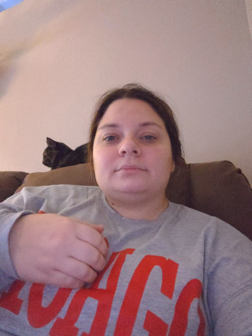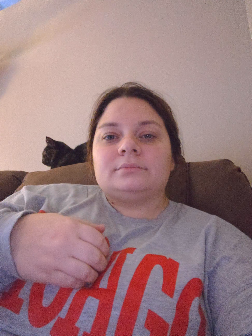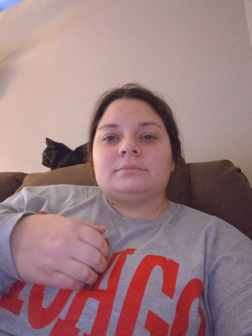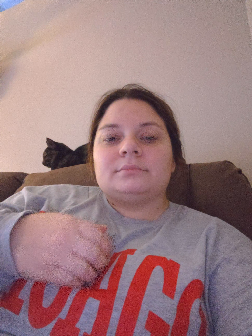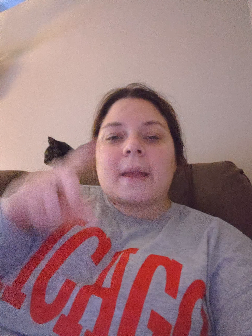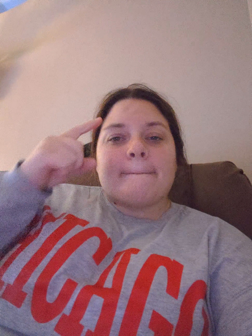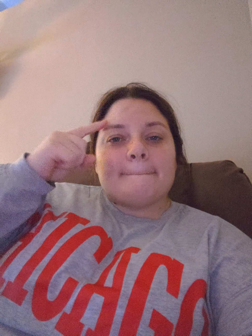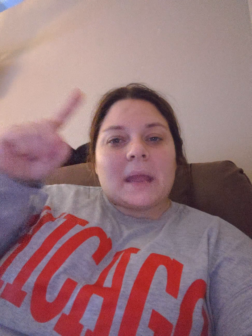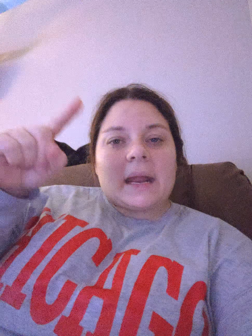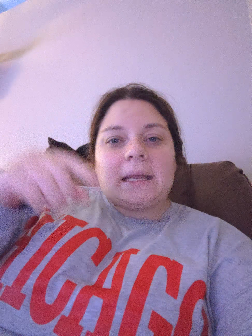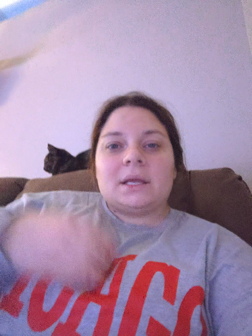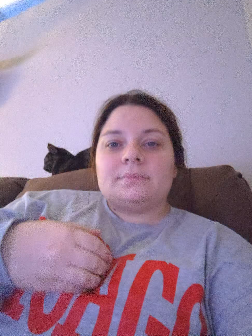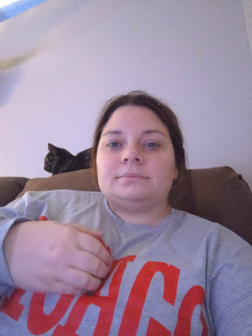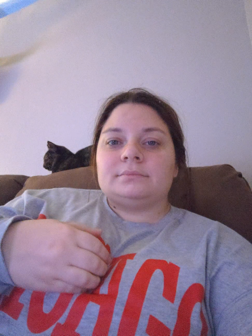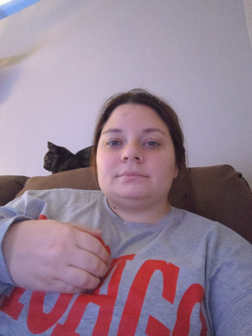penny